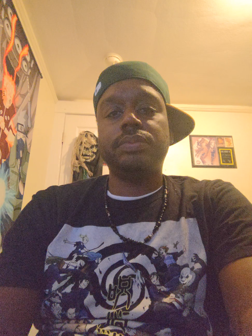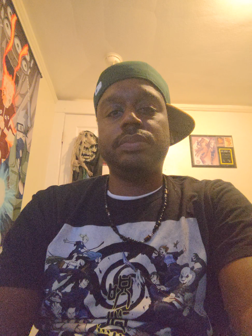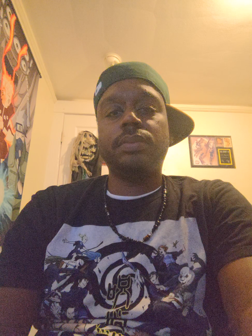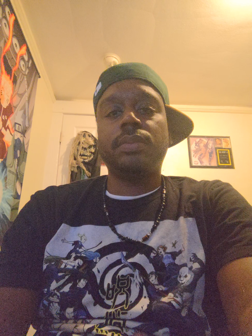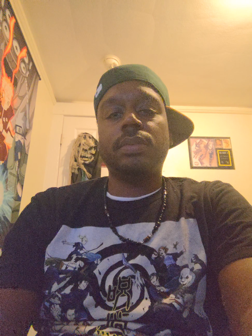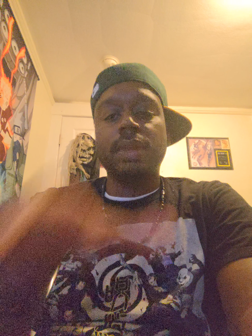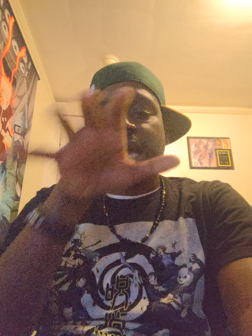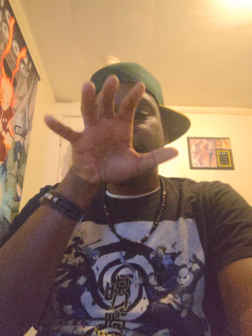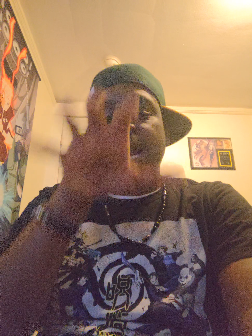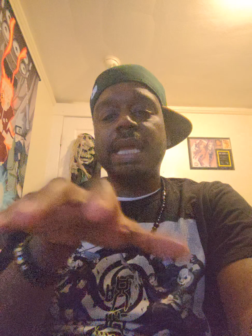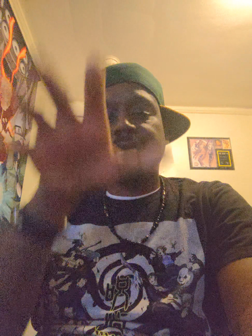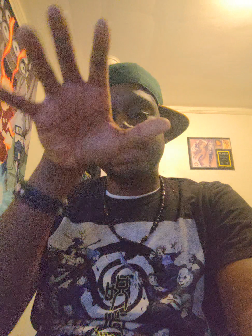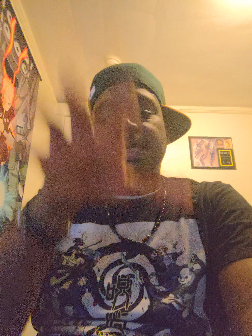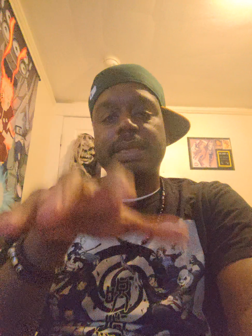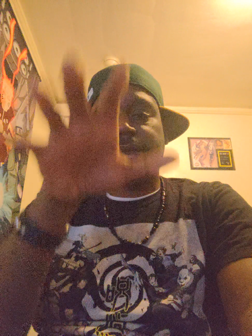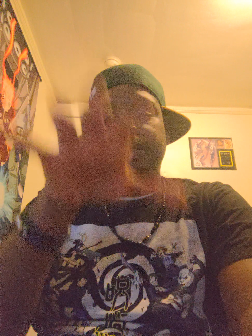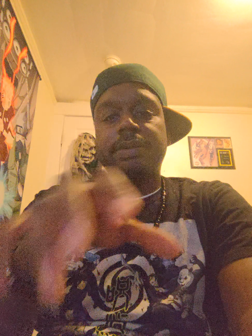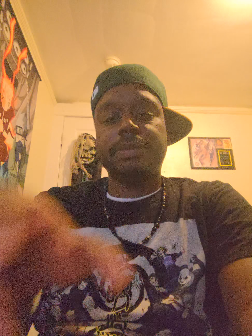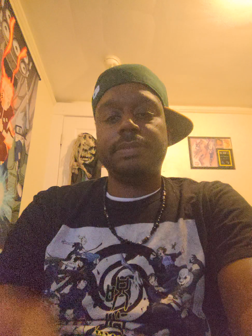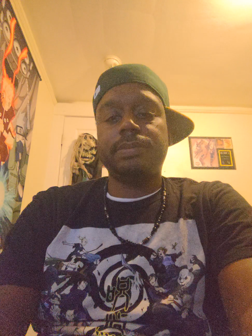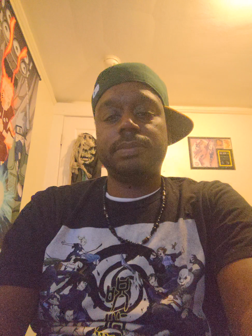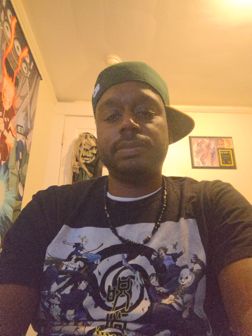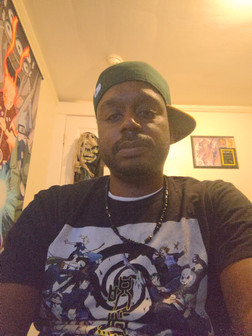alligator